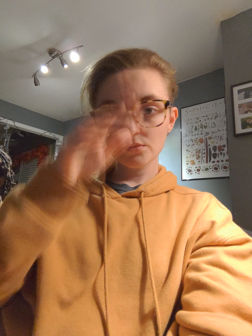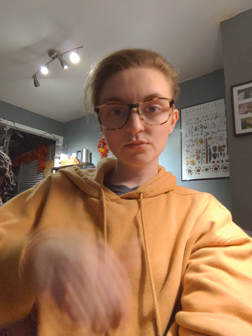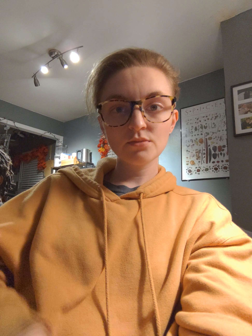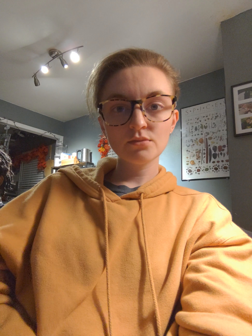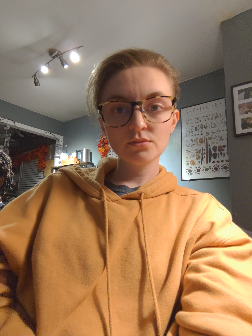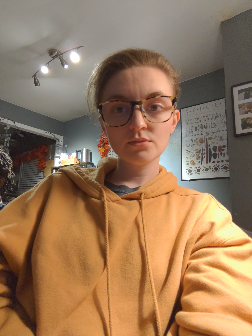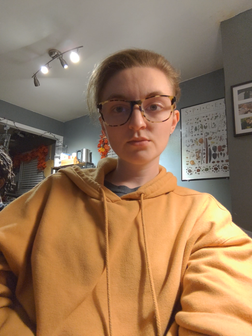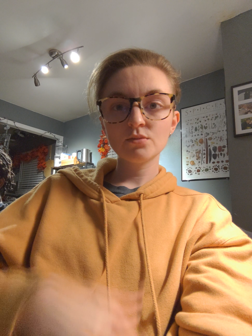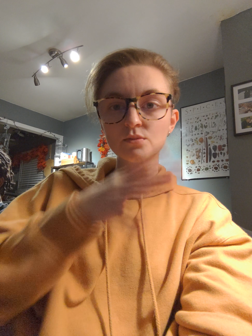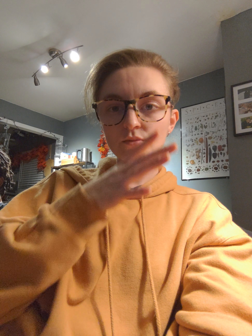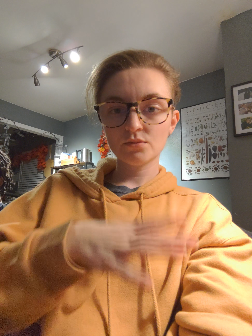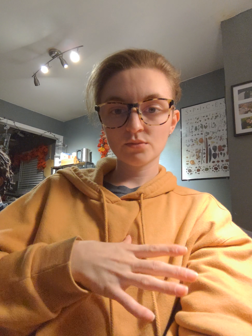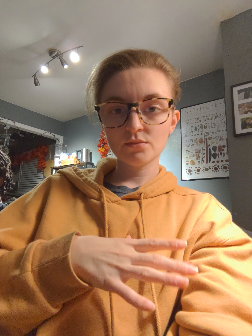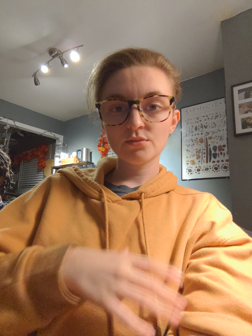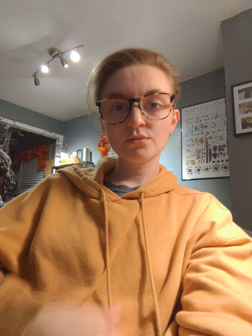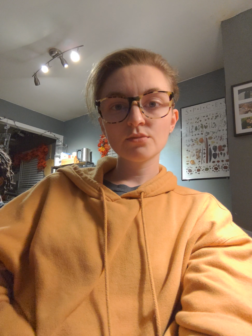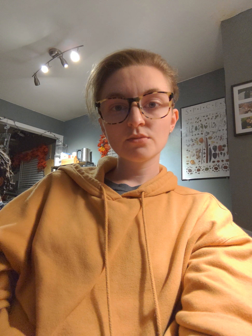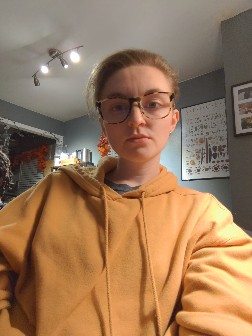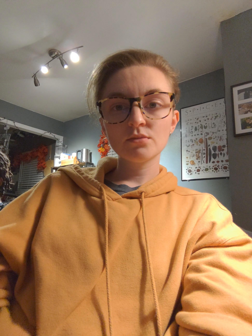lady